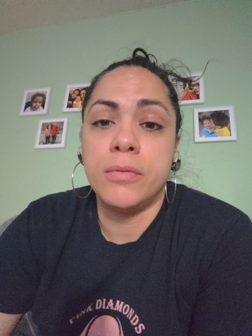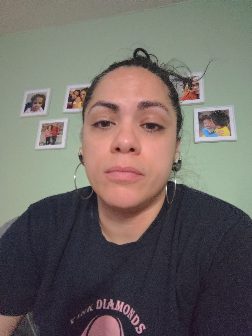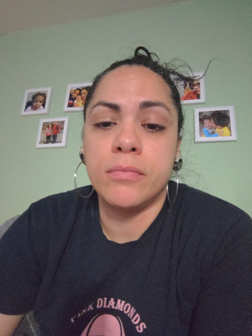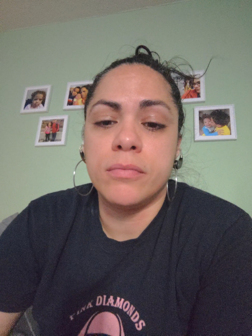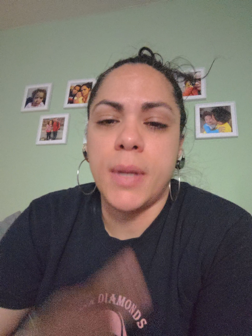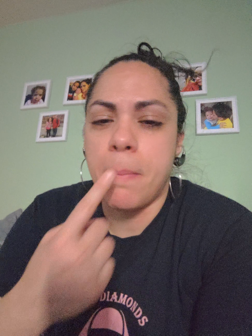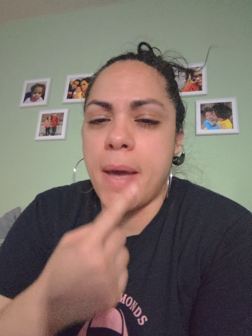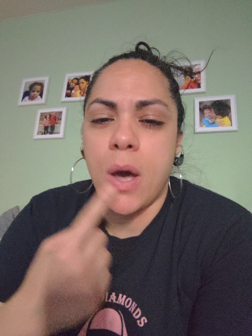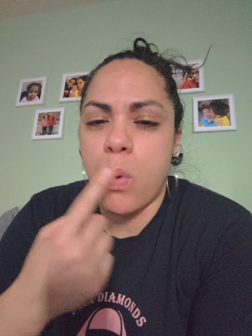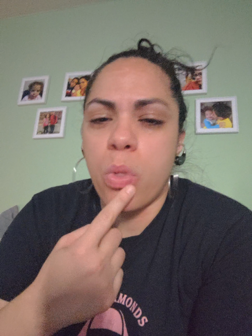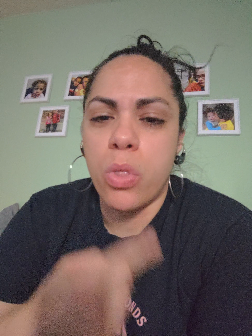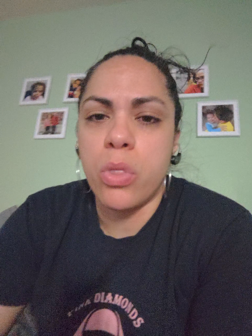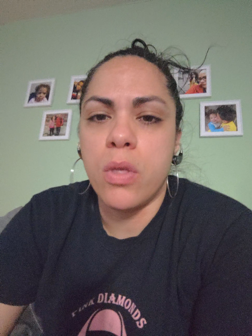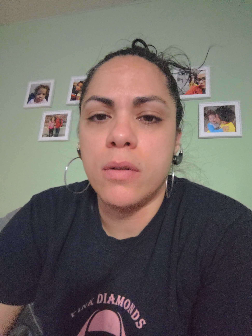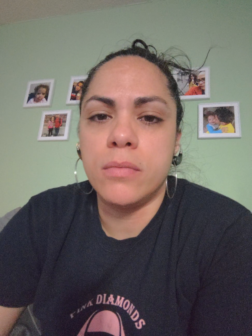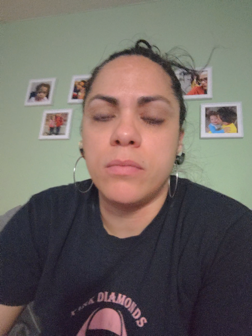mouth